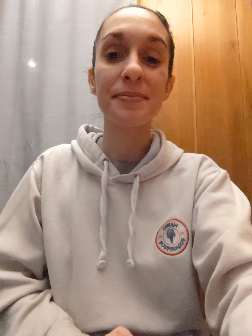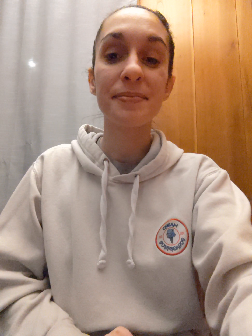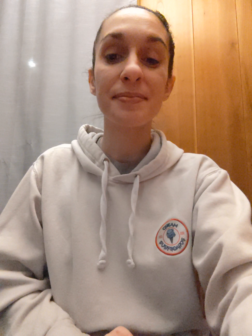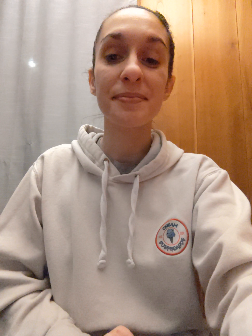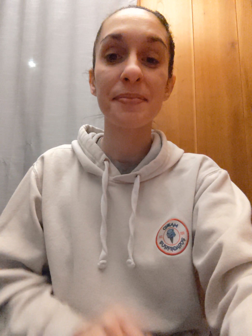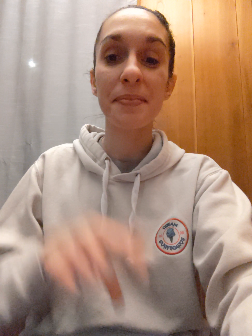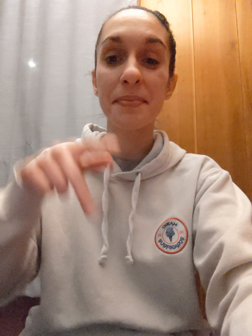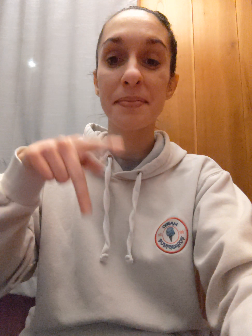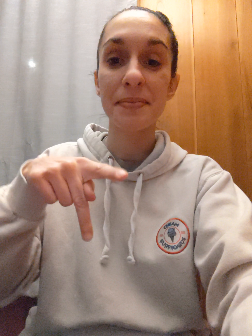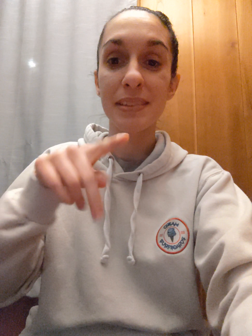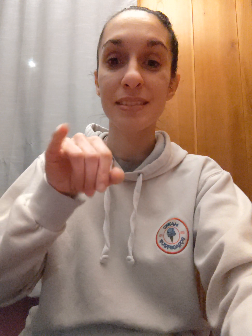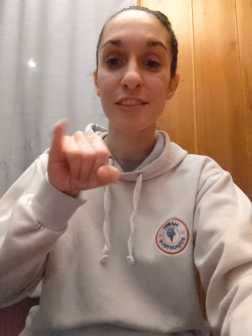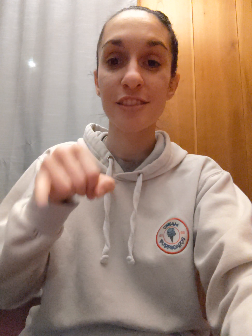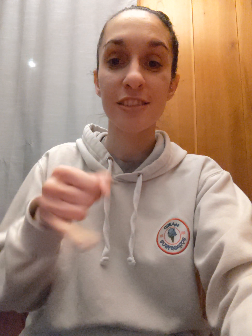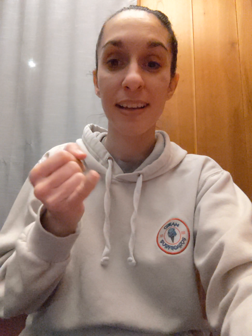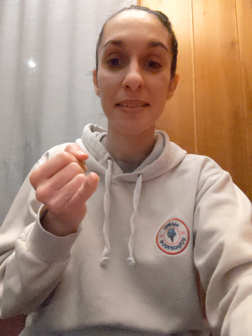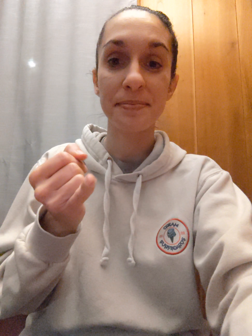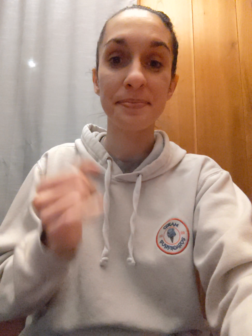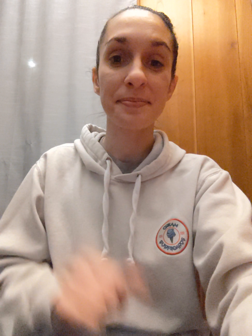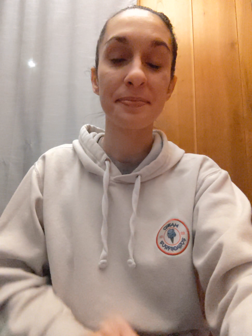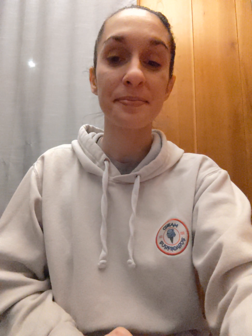pajamas